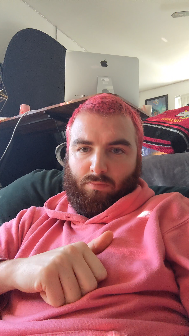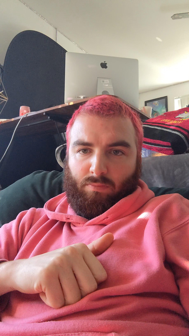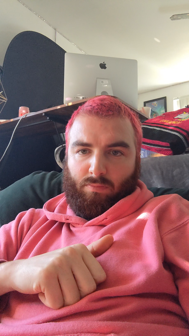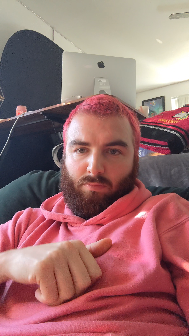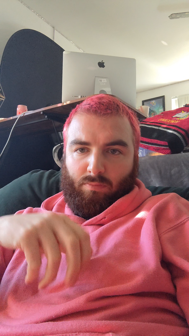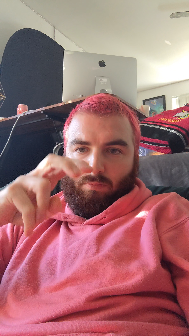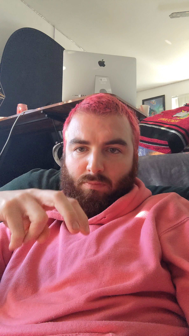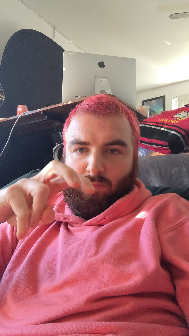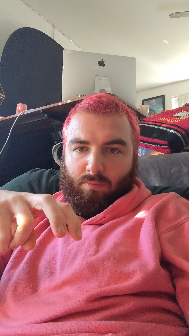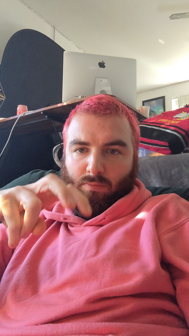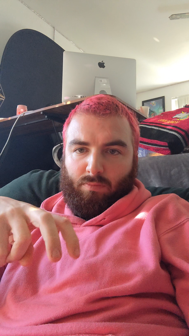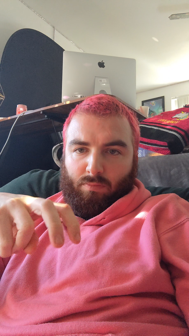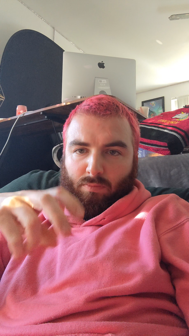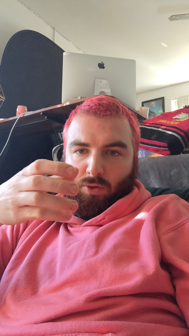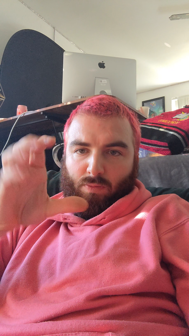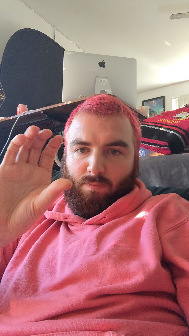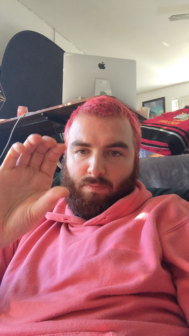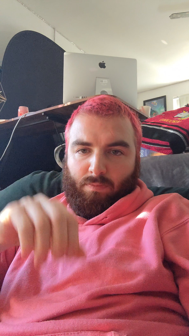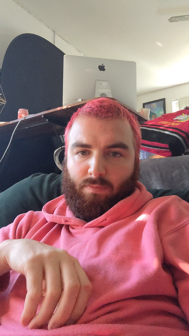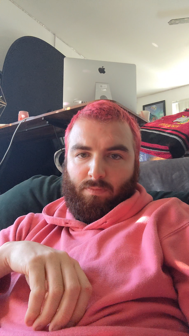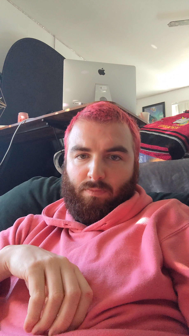potato chip